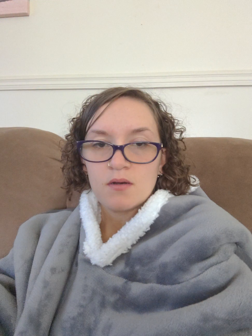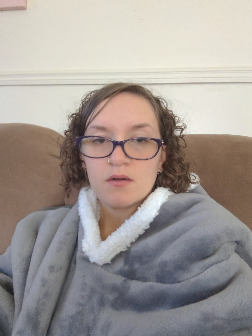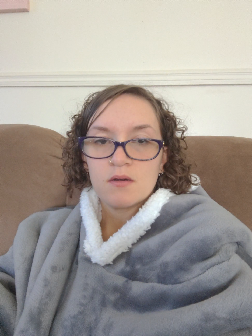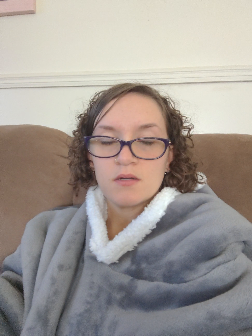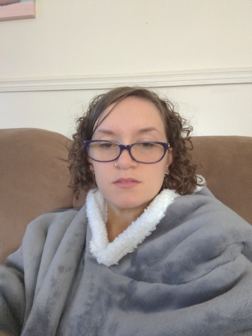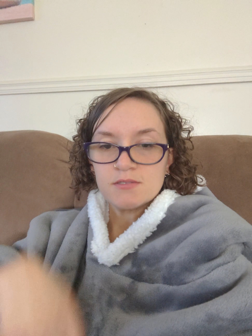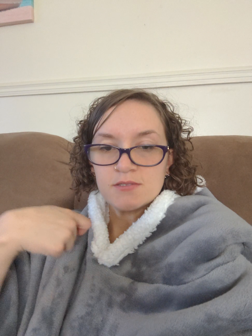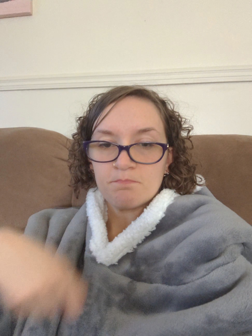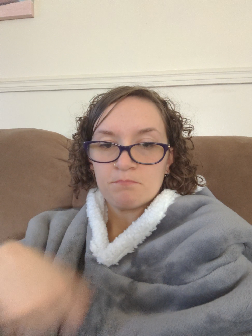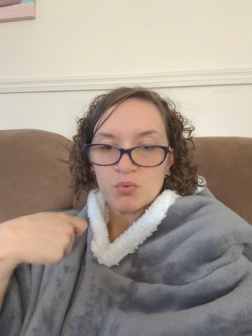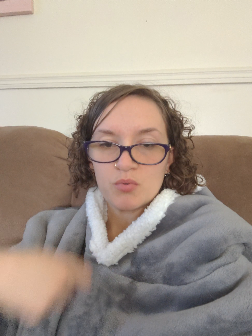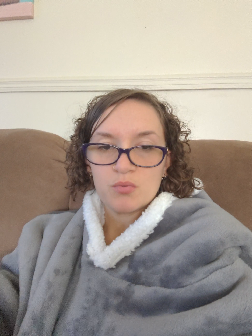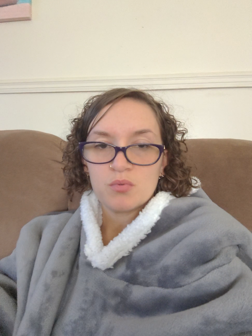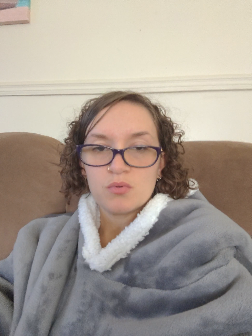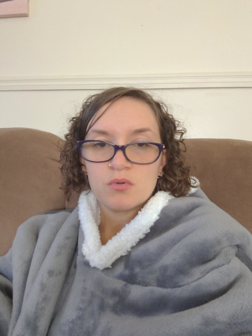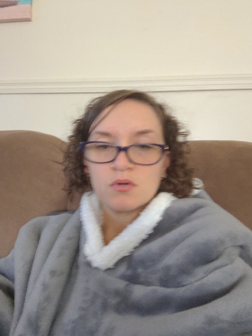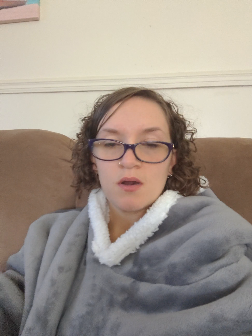zipper